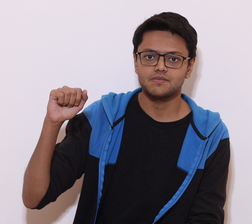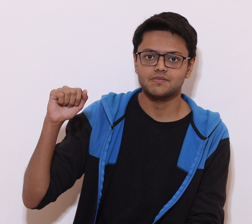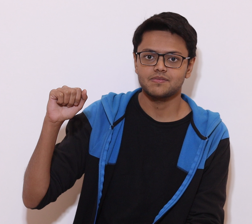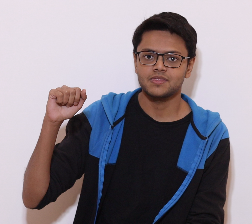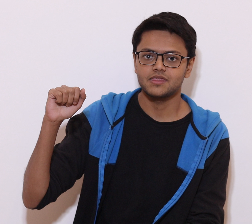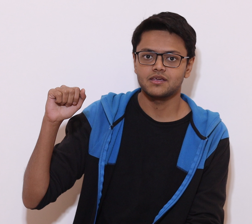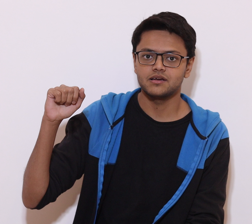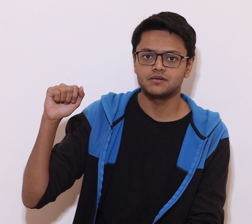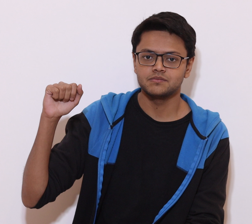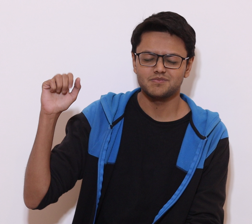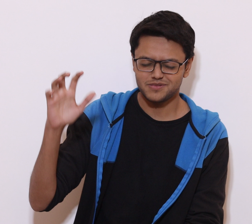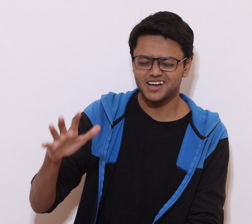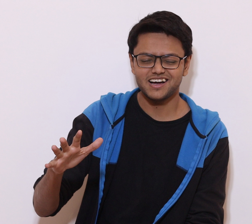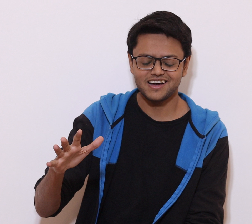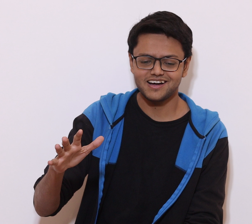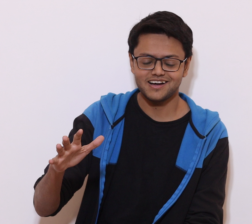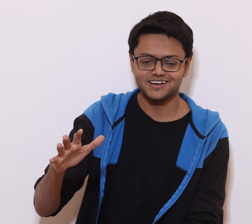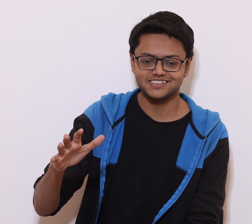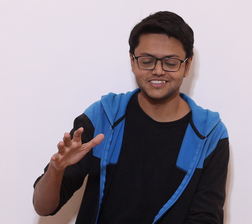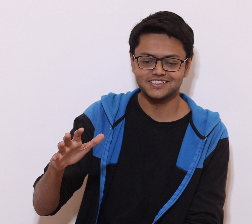bad